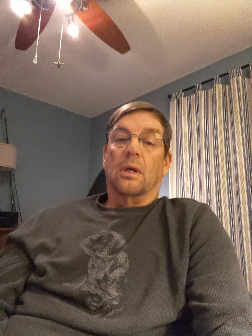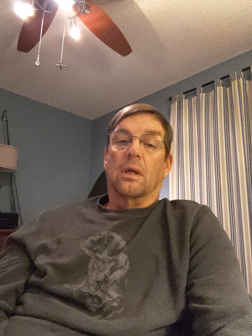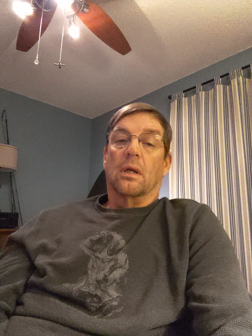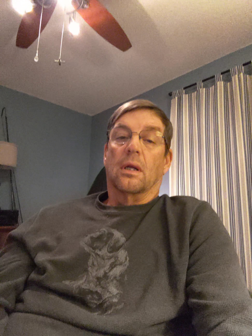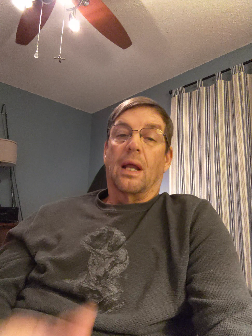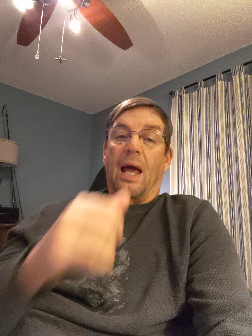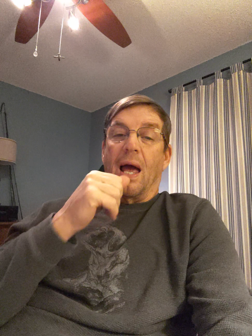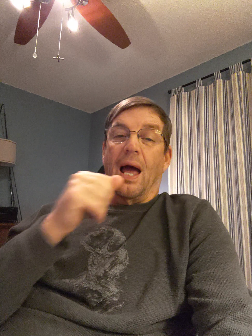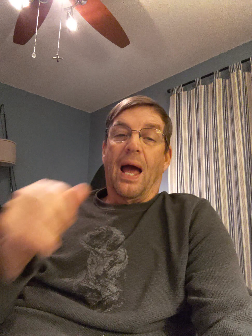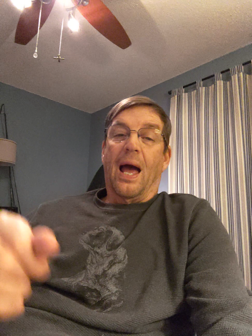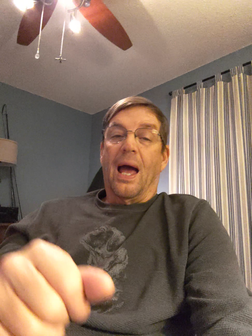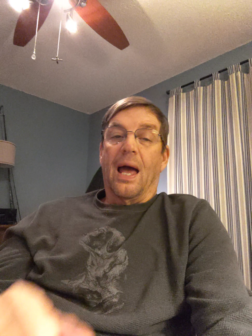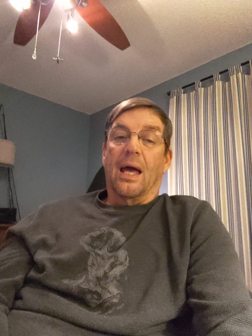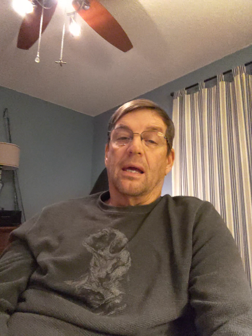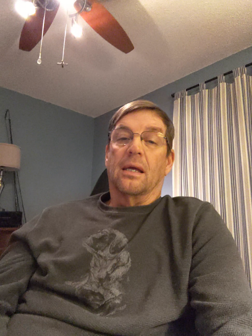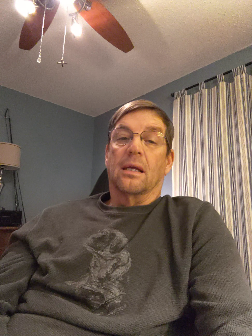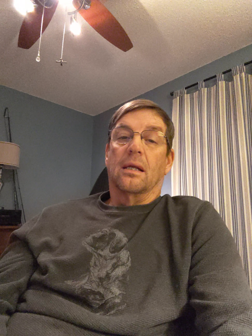hide